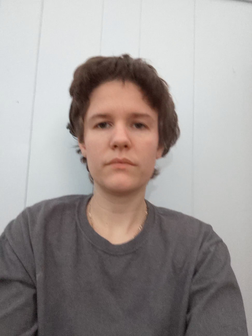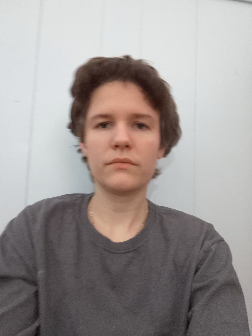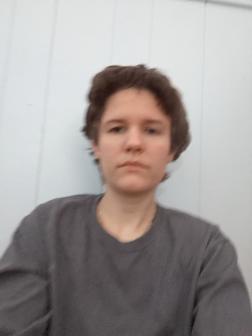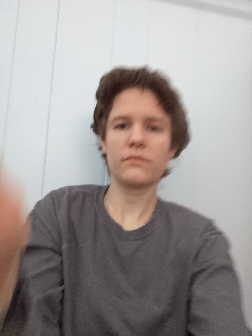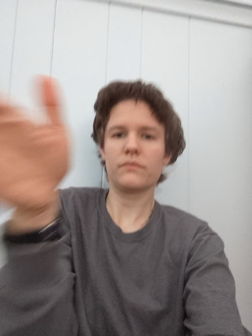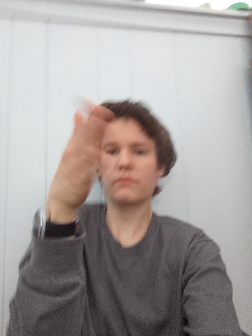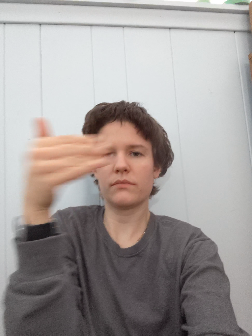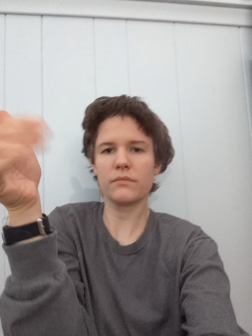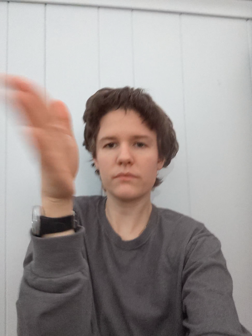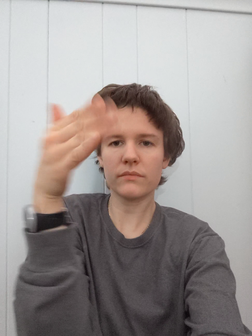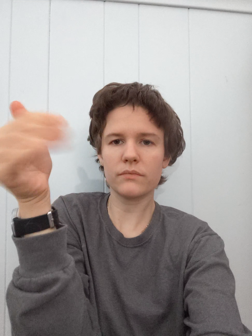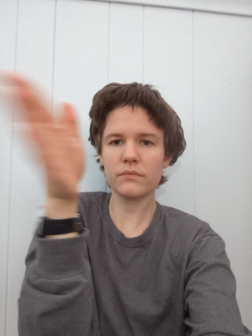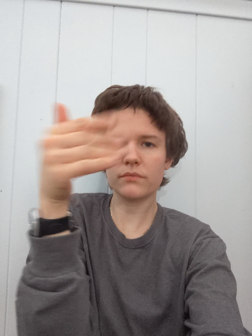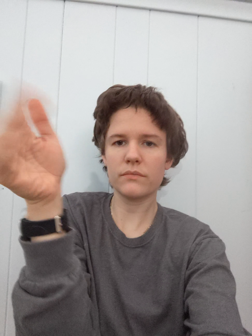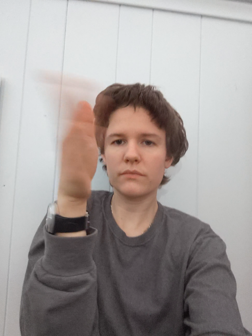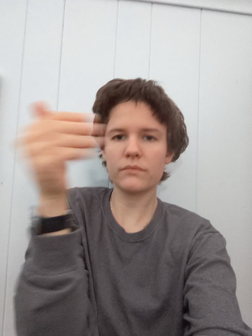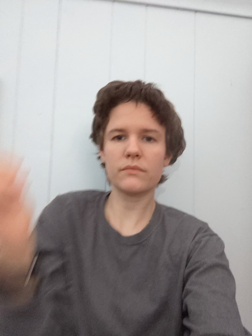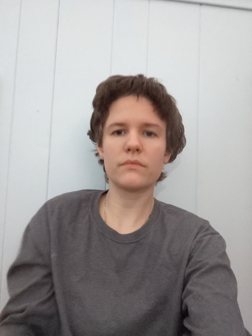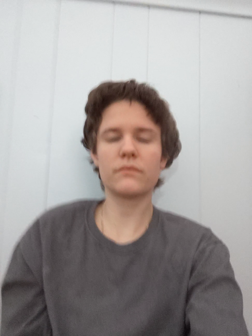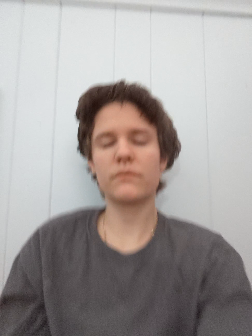flag